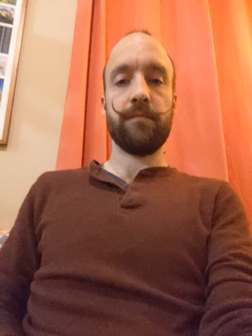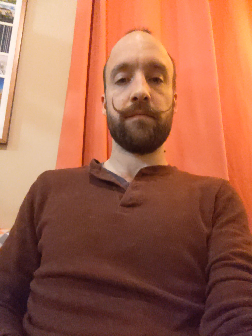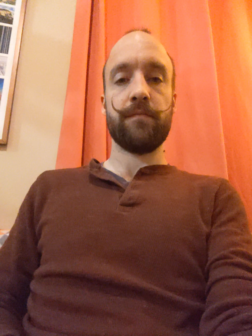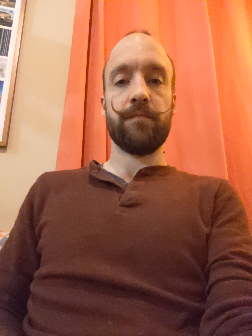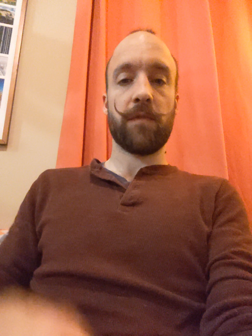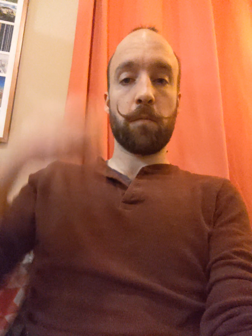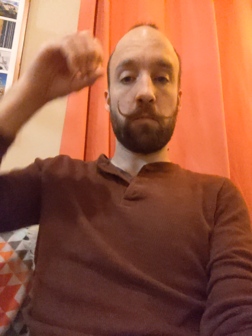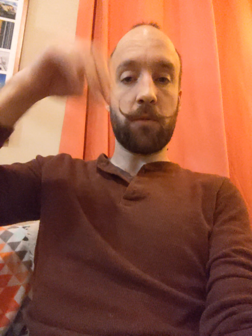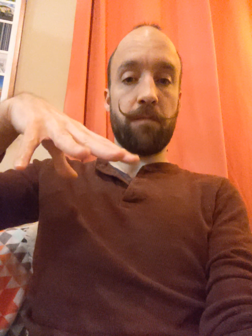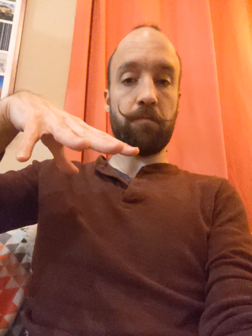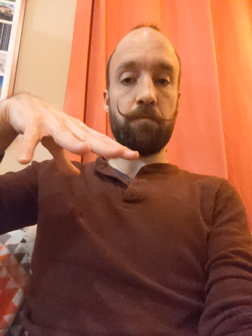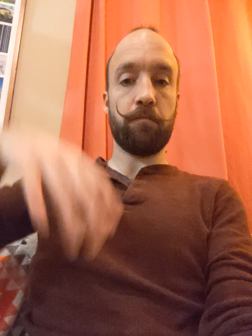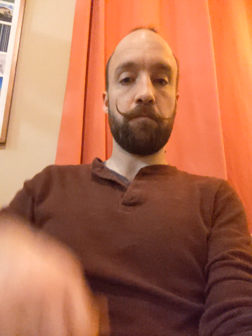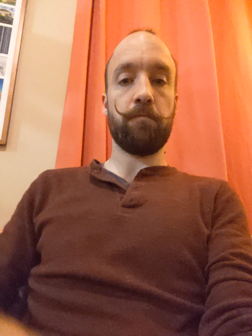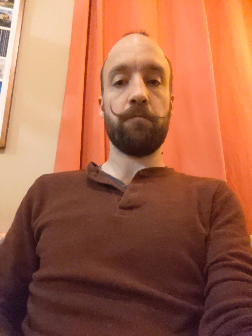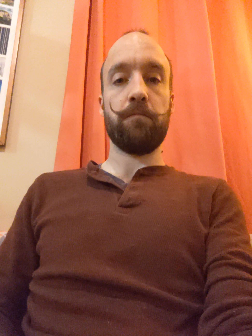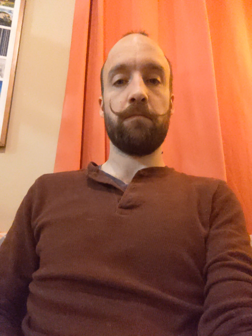drop